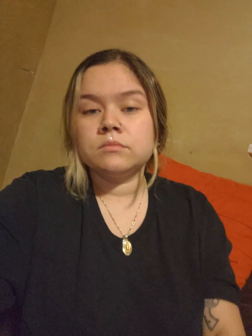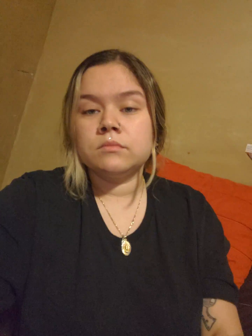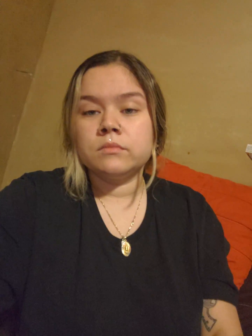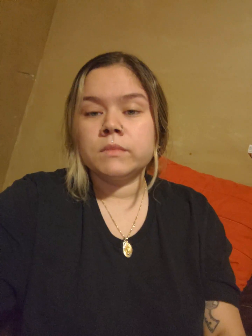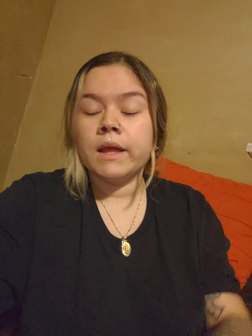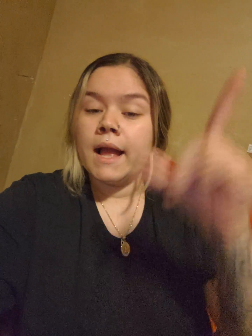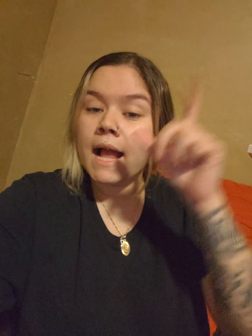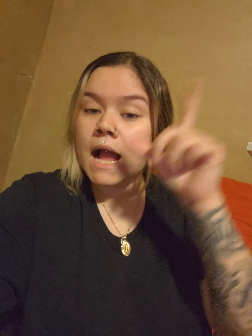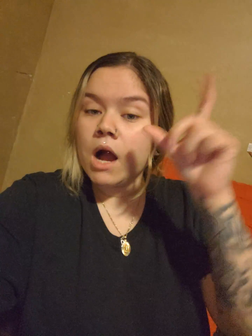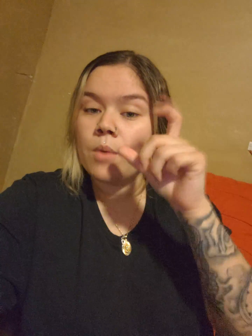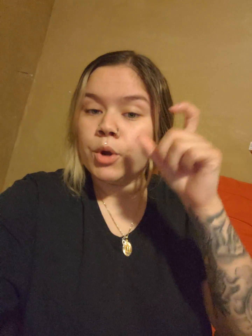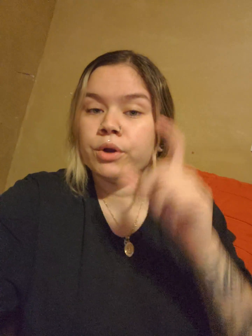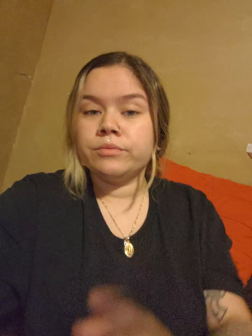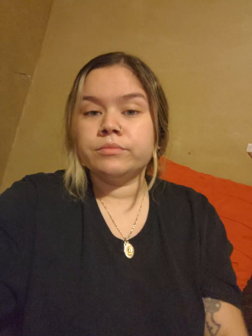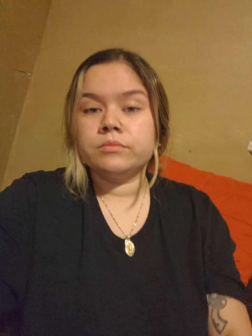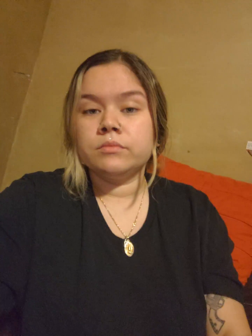camera